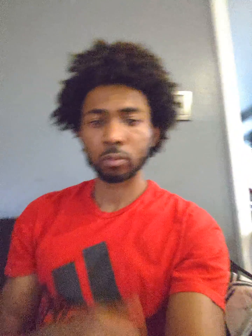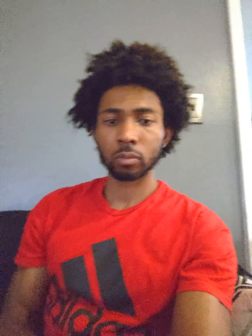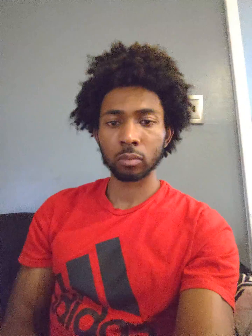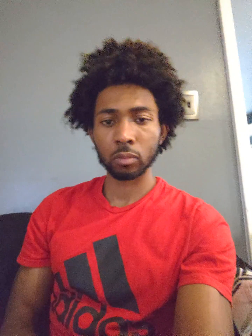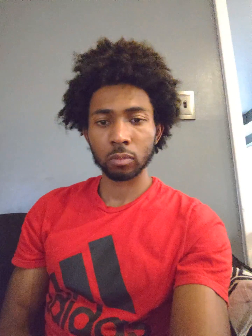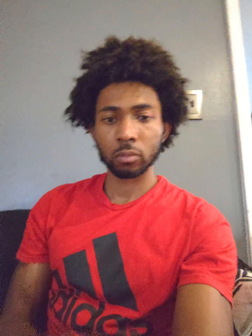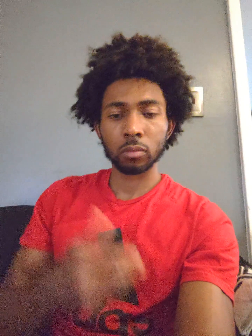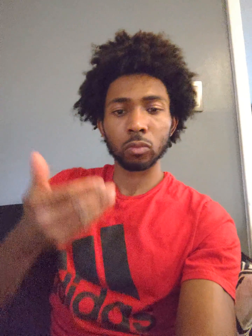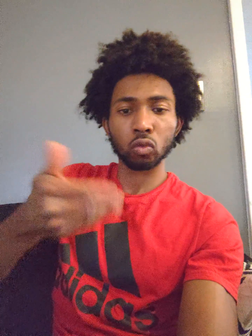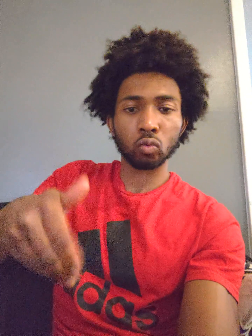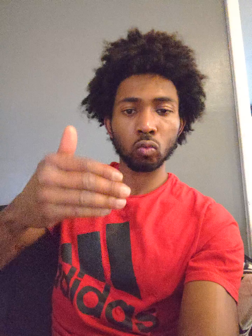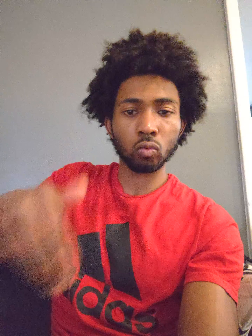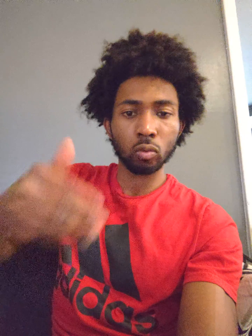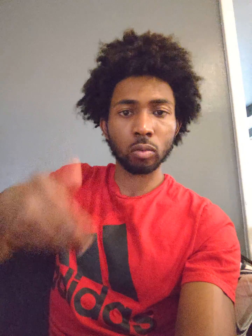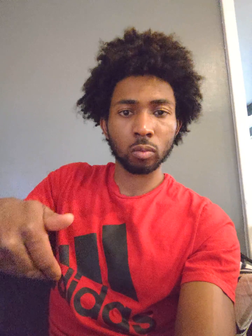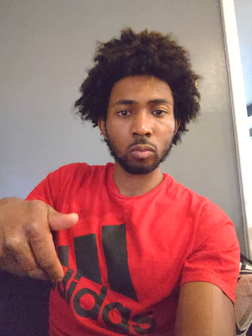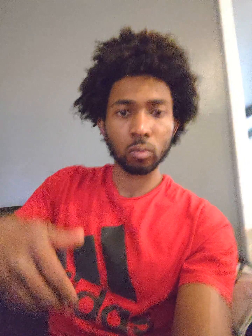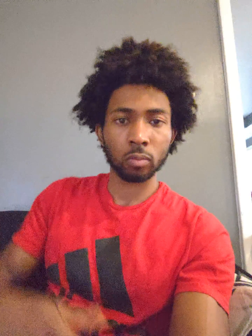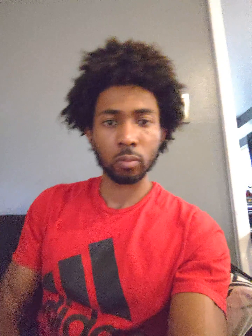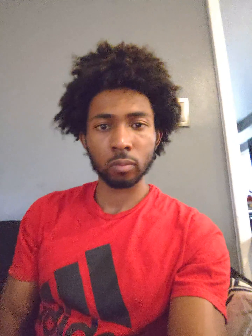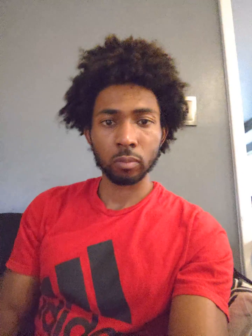shorts